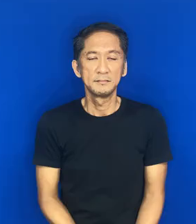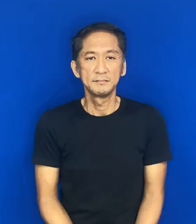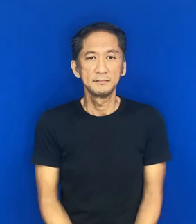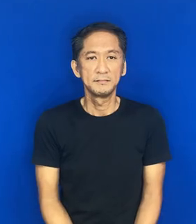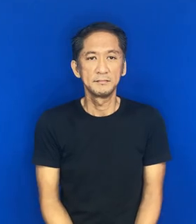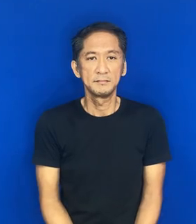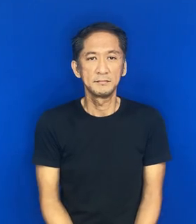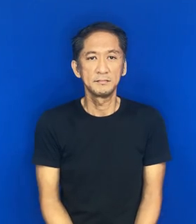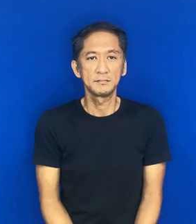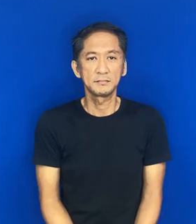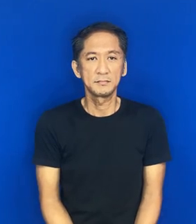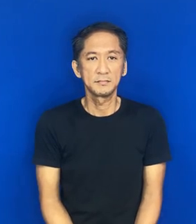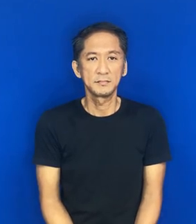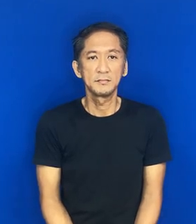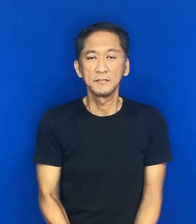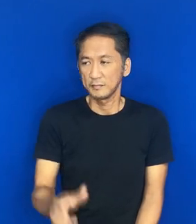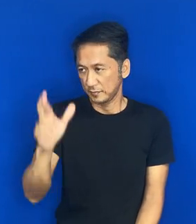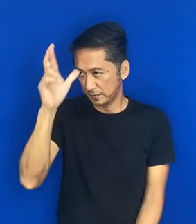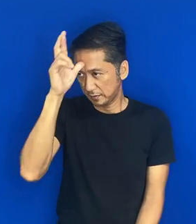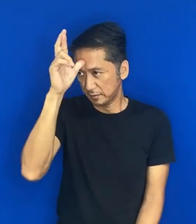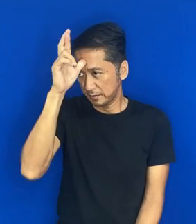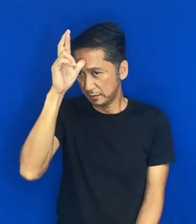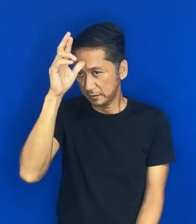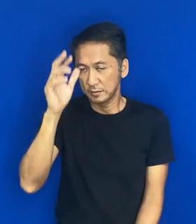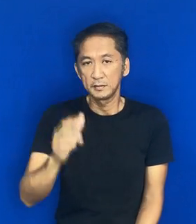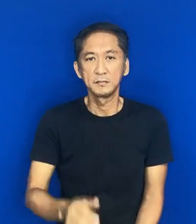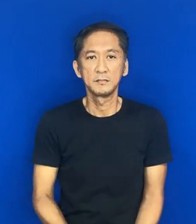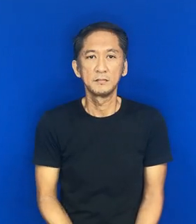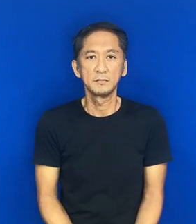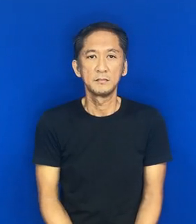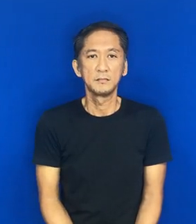chicken